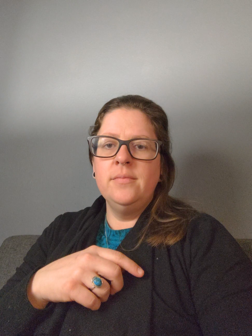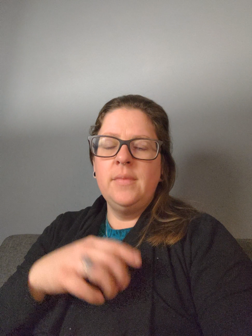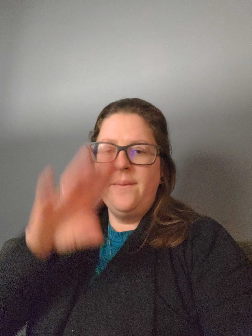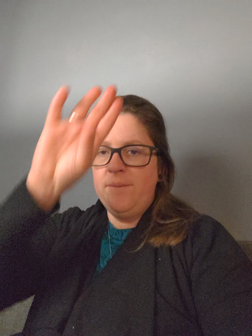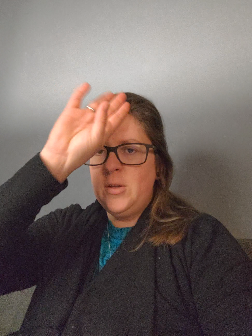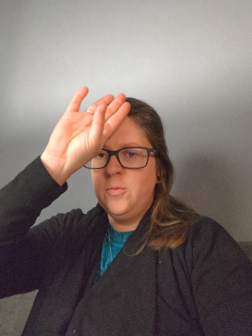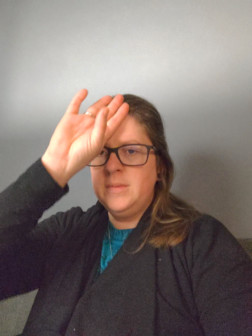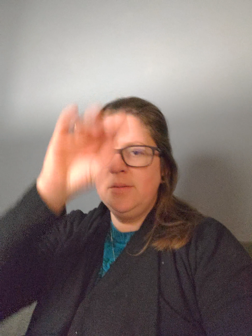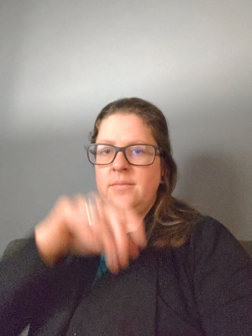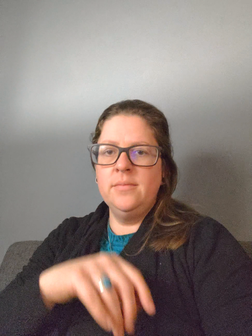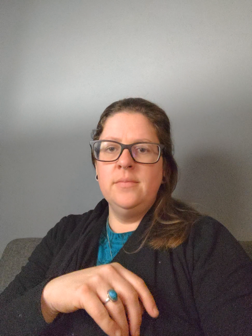fireman